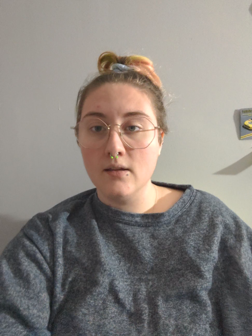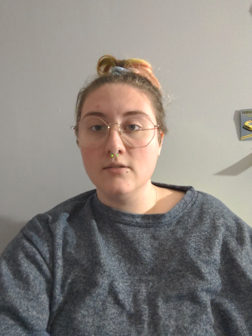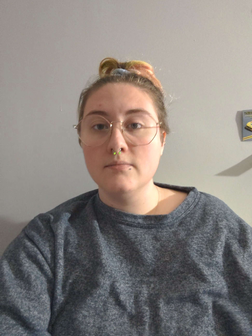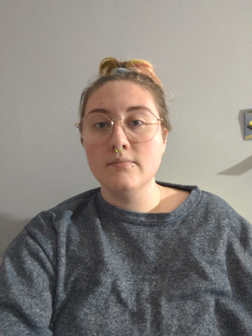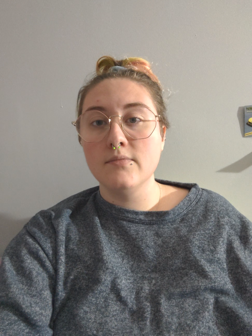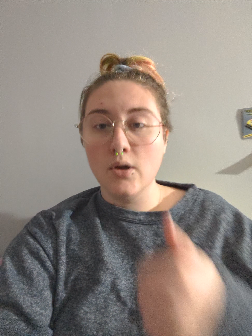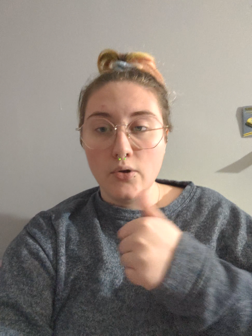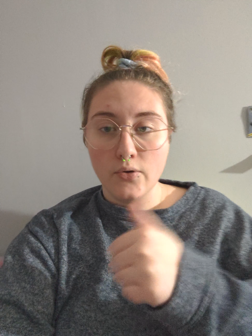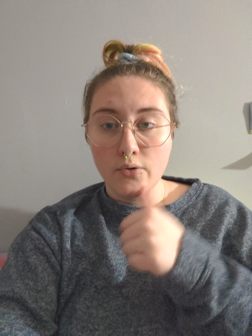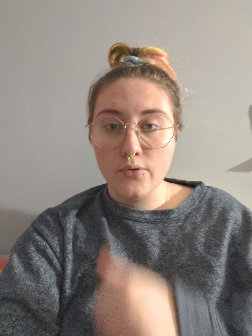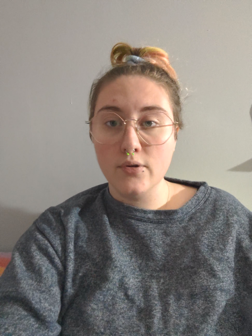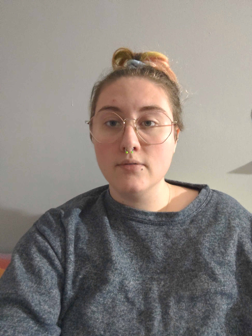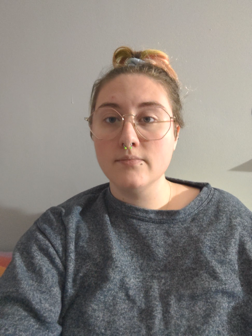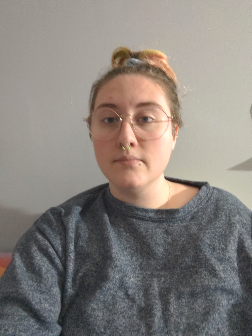girl